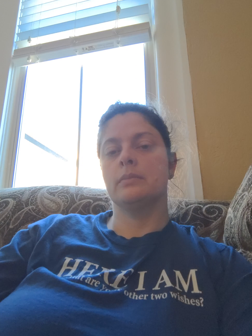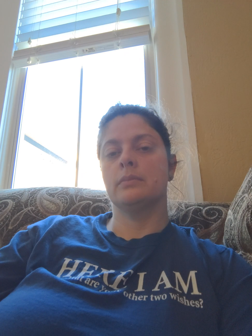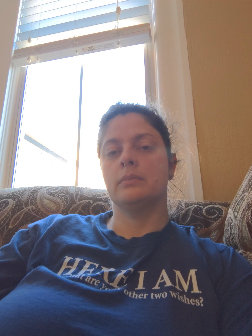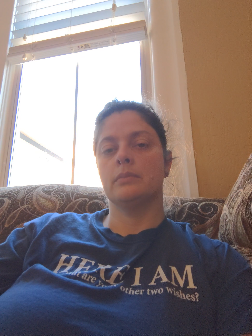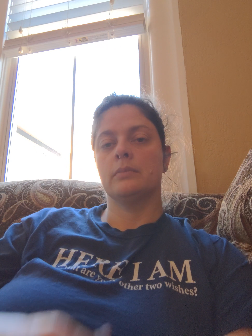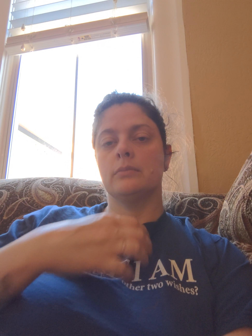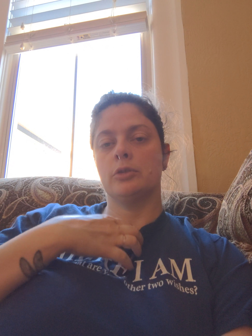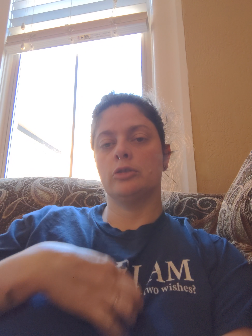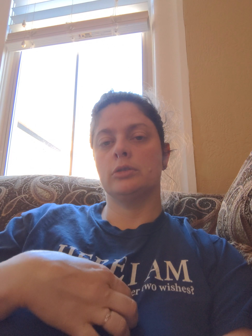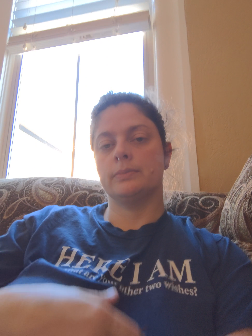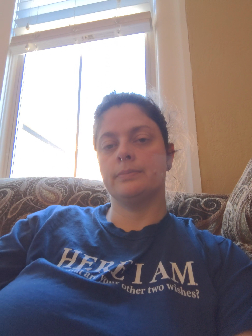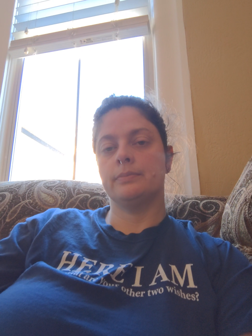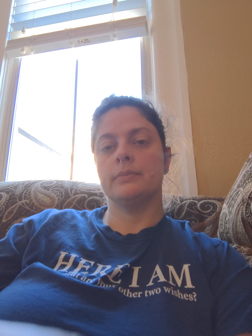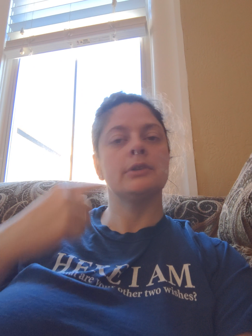hungry